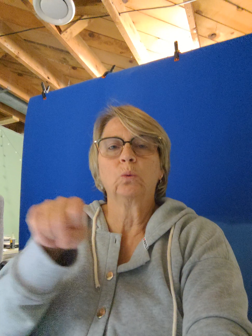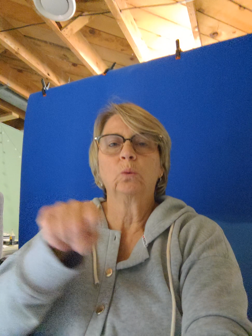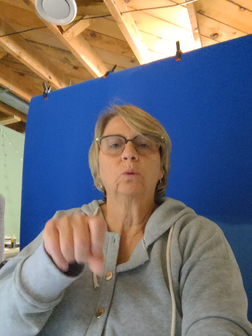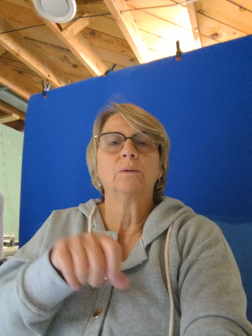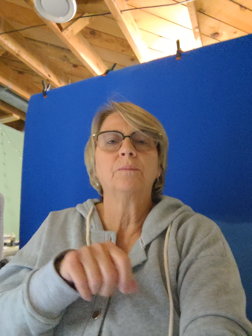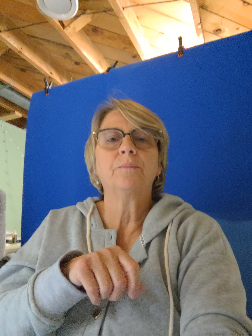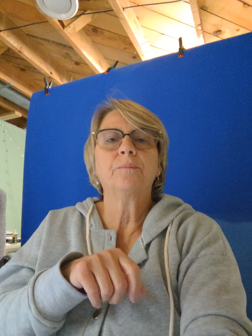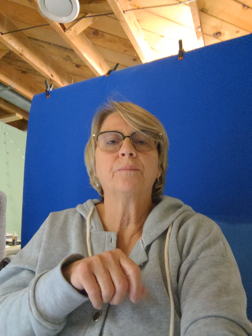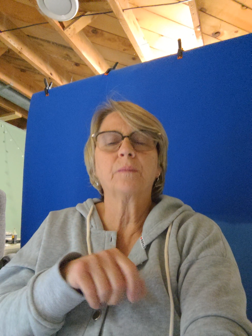shoe